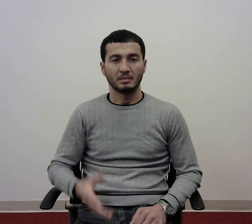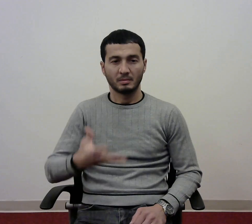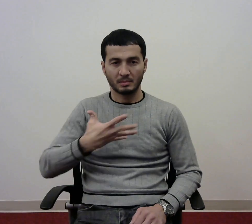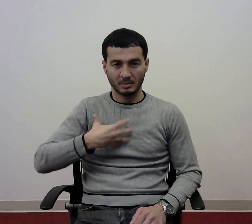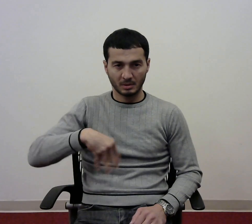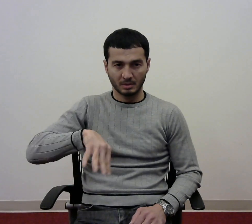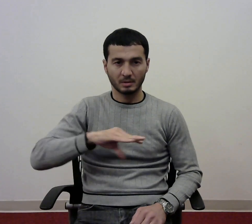biz